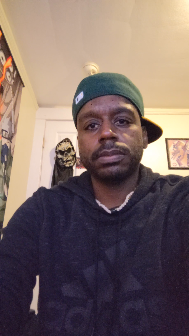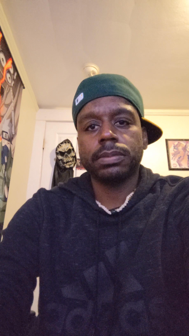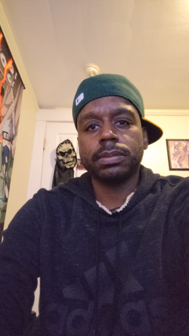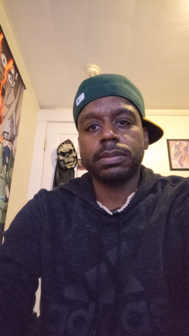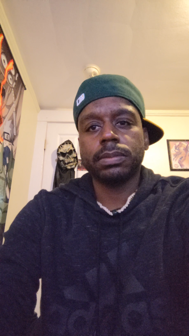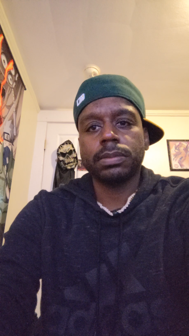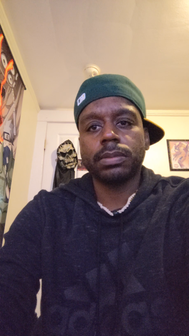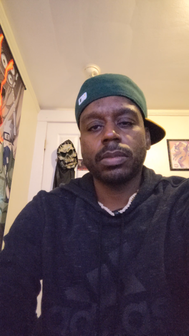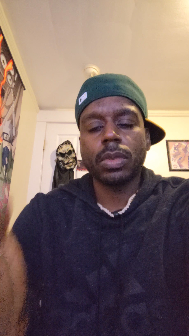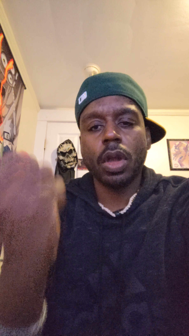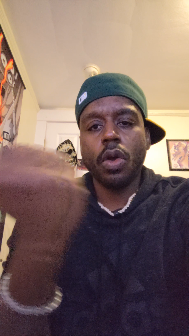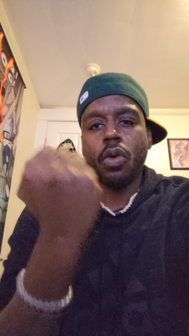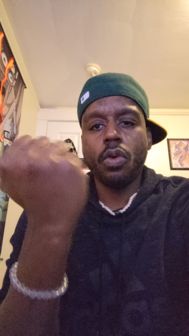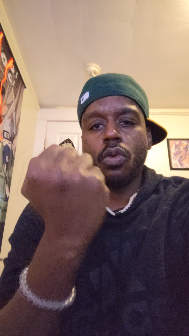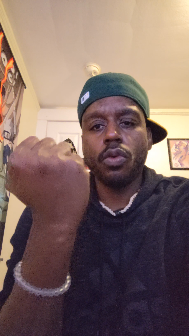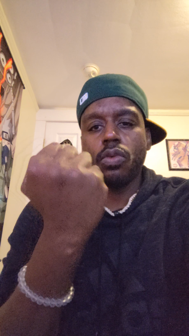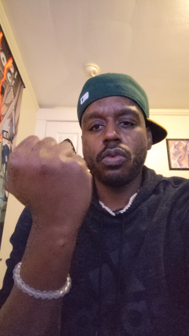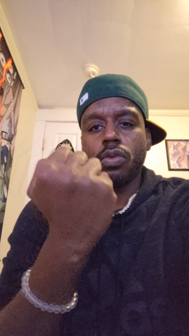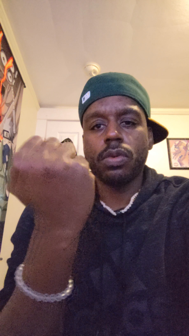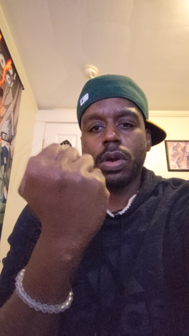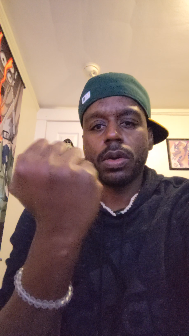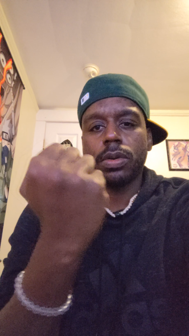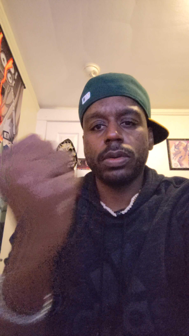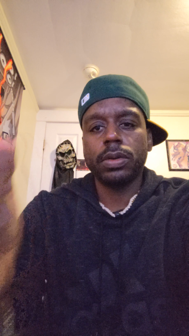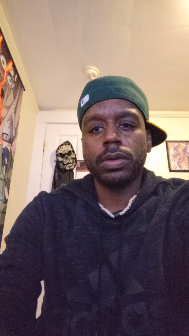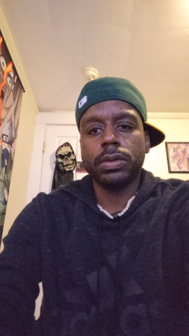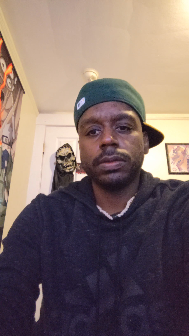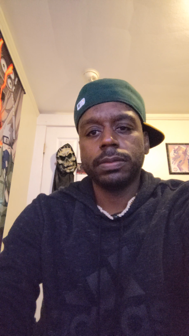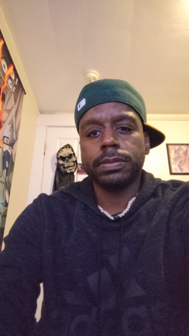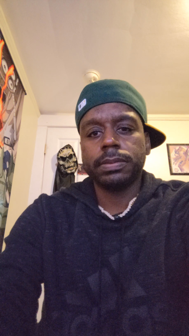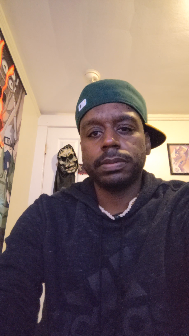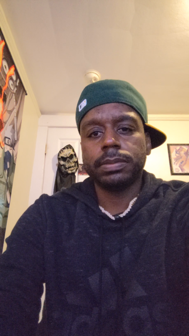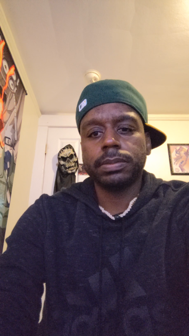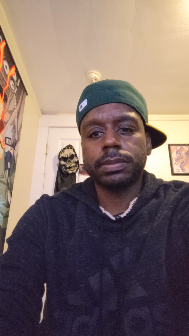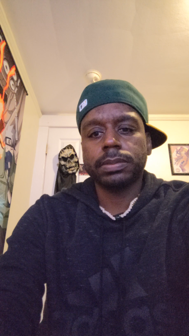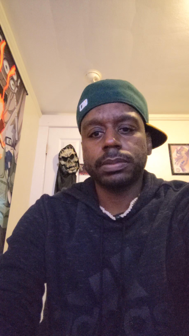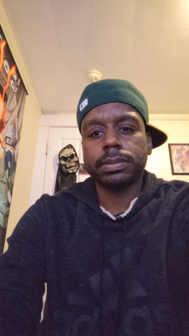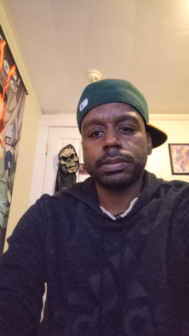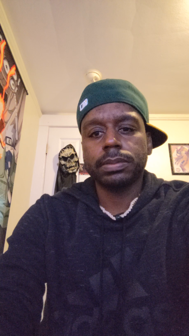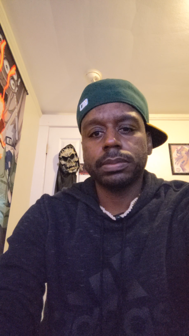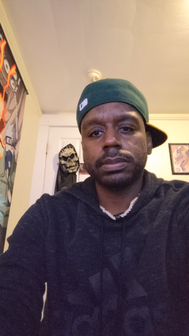hold